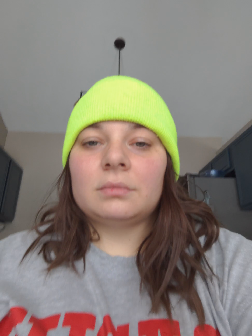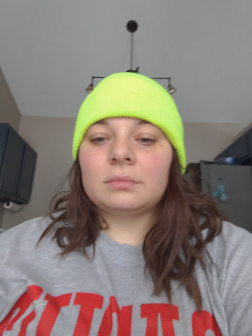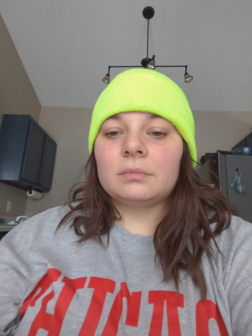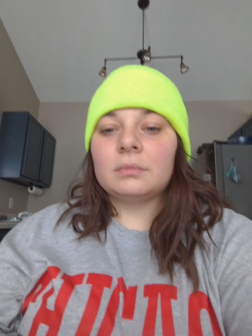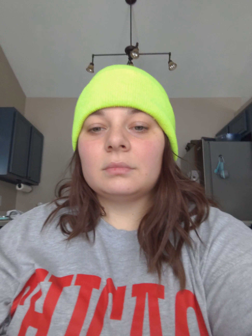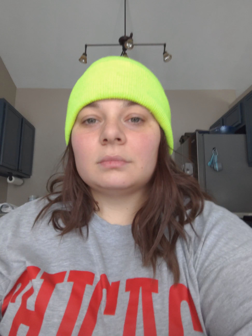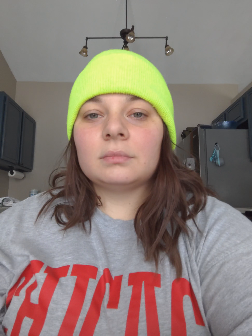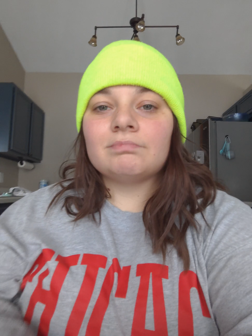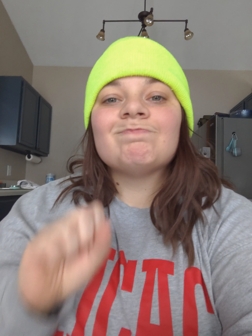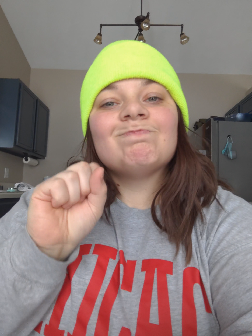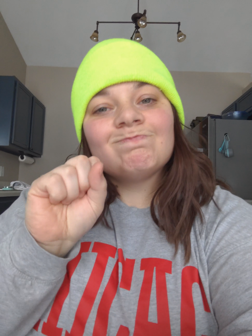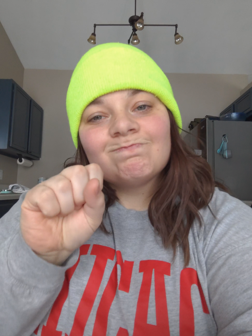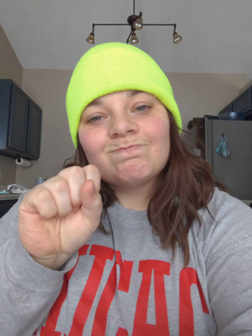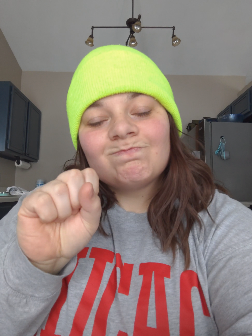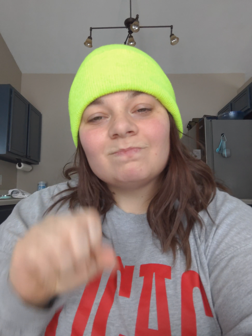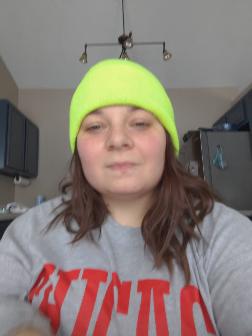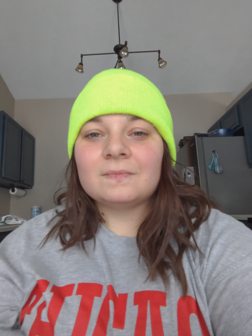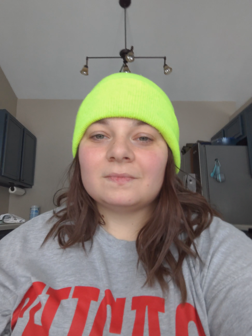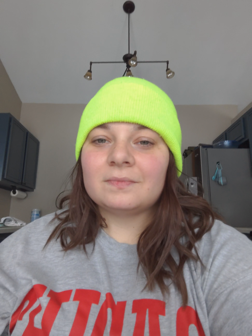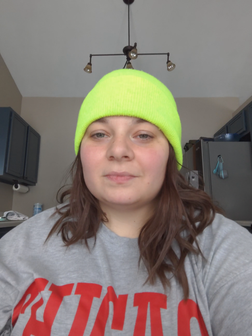yes